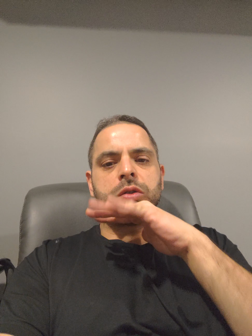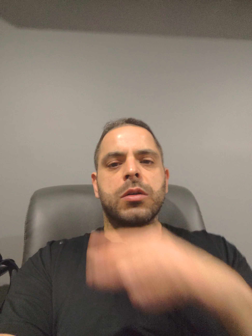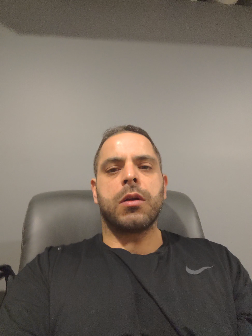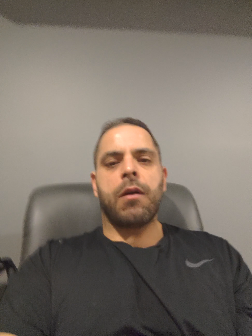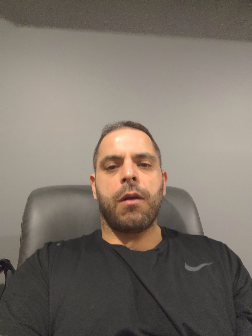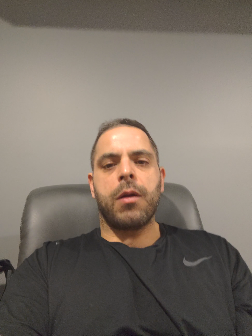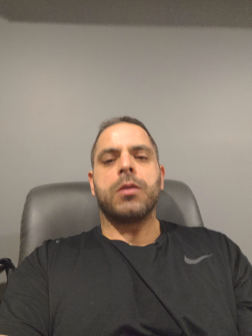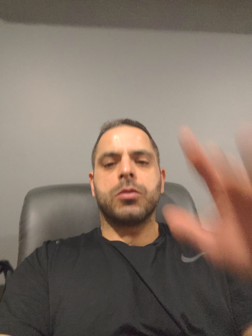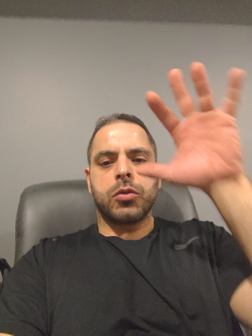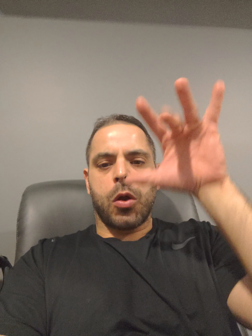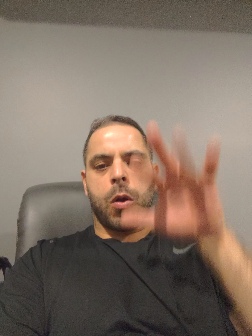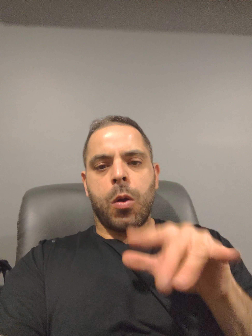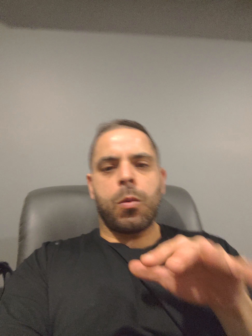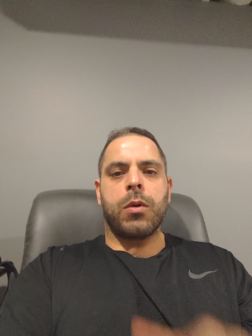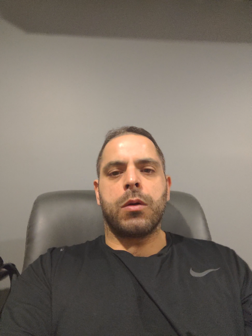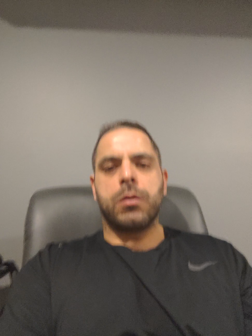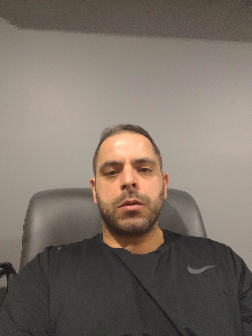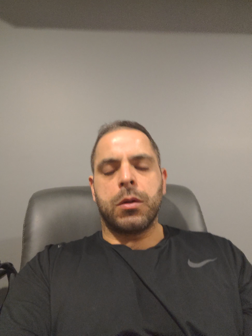snow